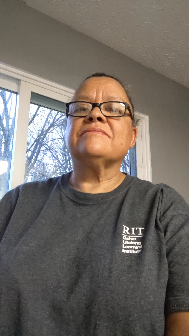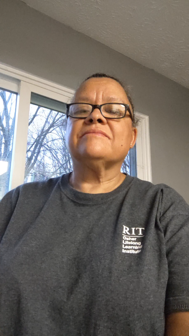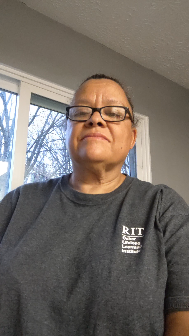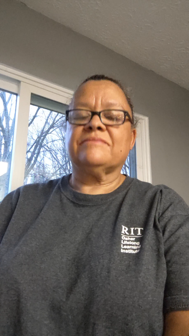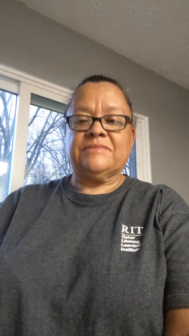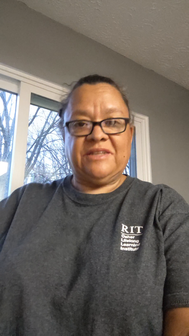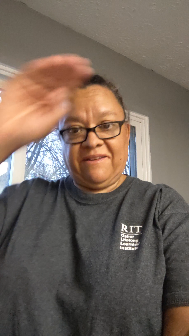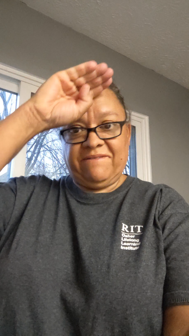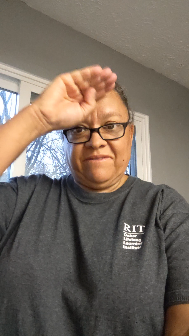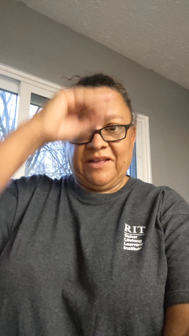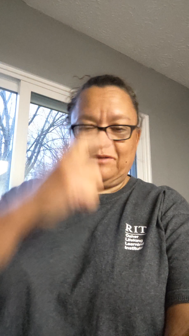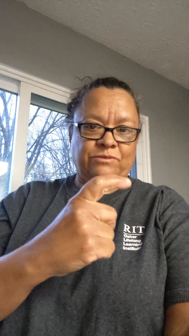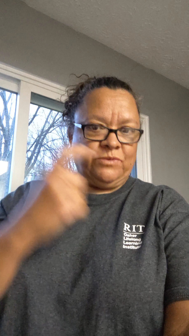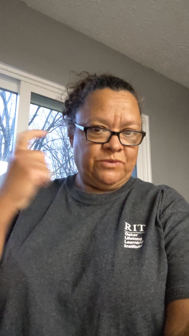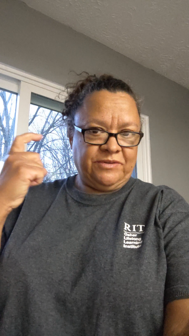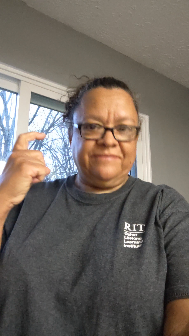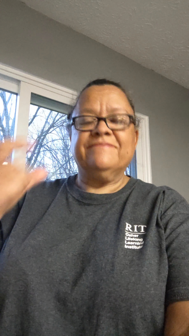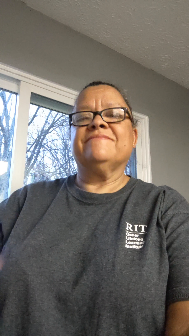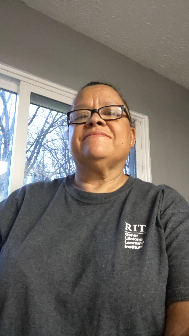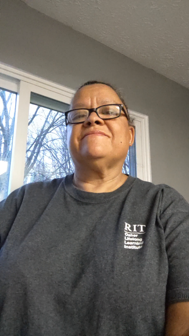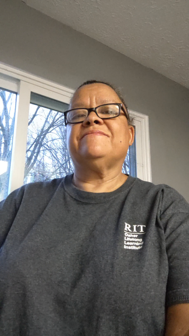fire truck